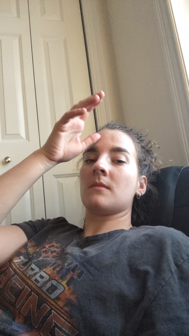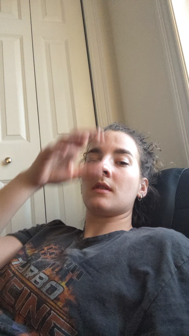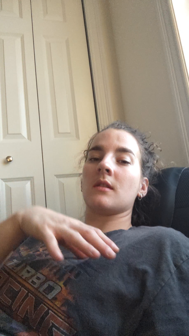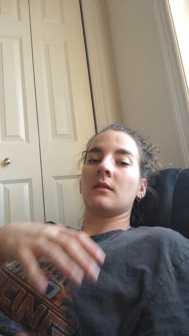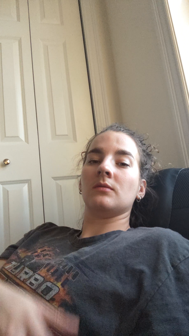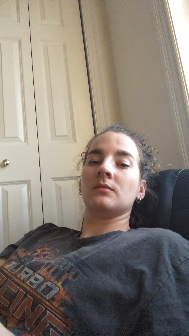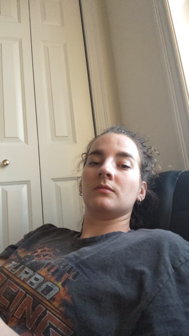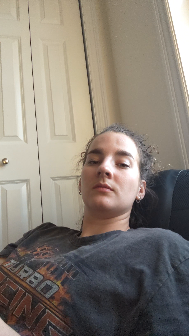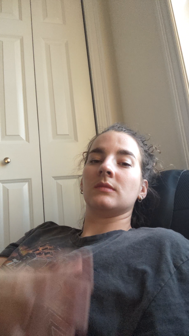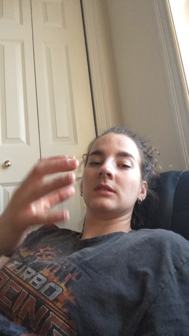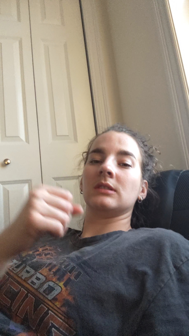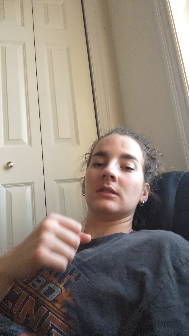get